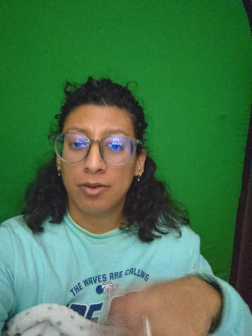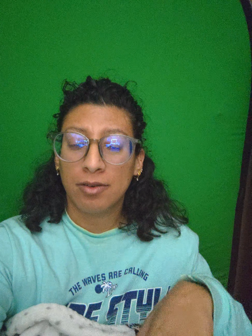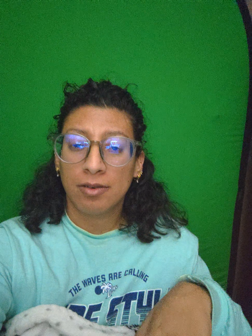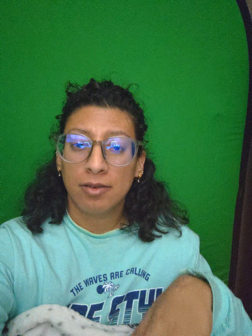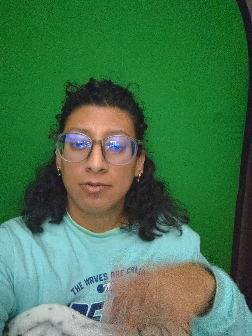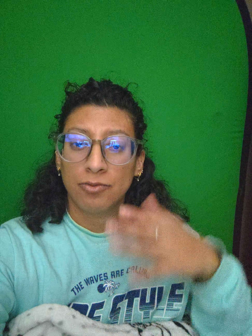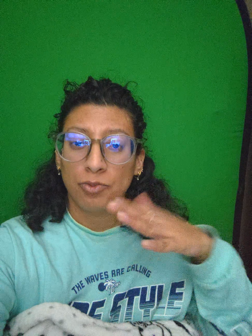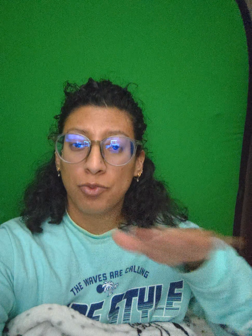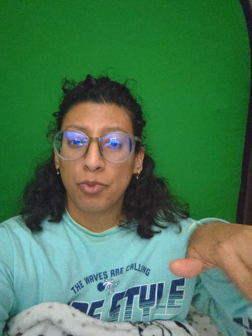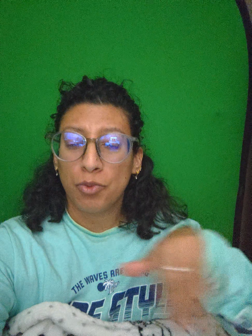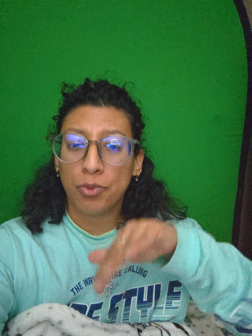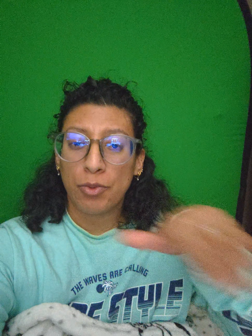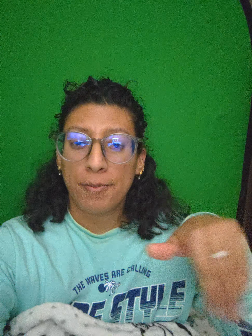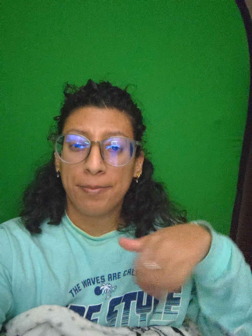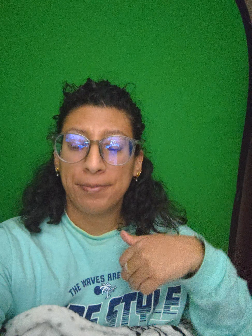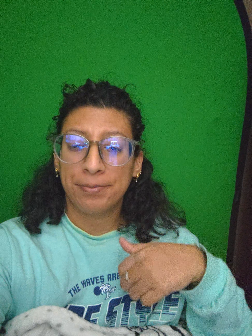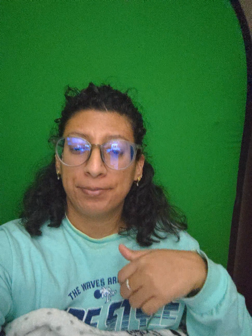pool